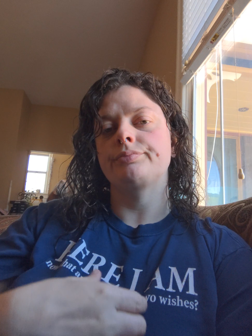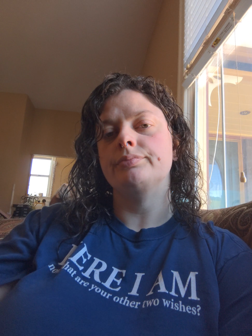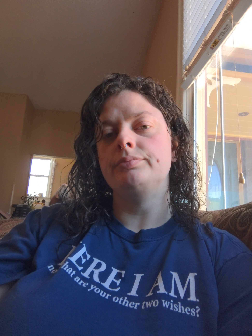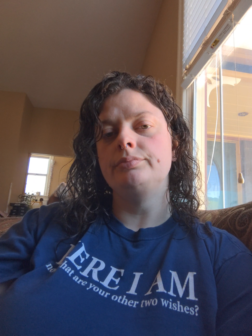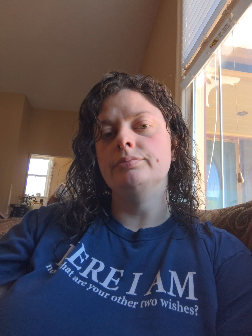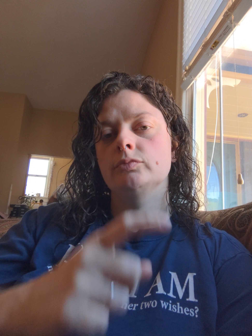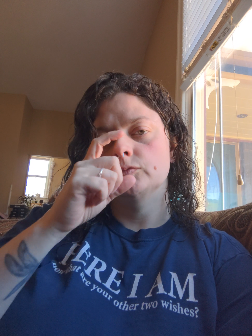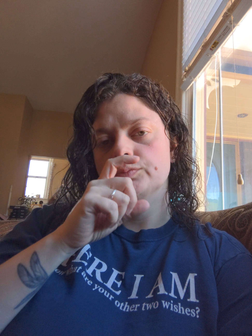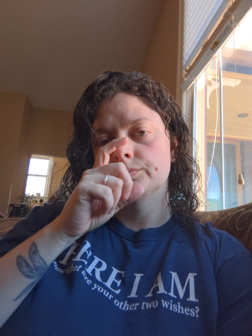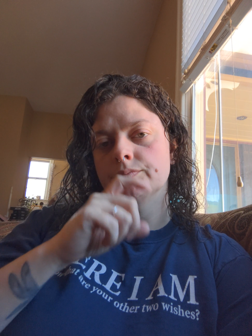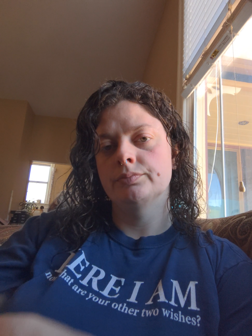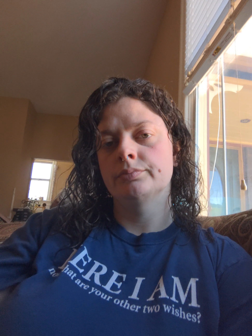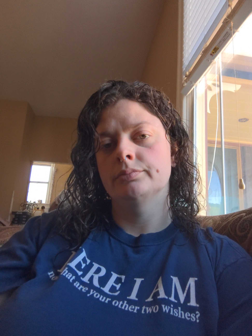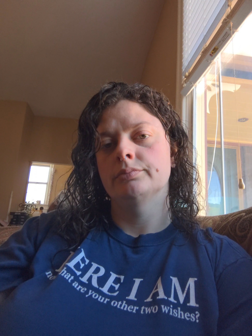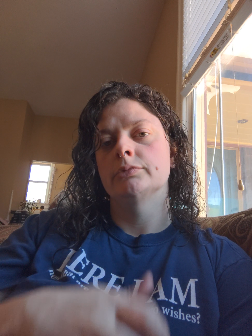doll